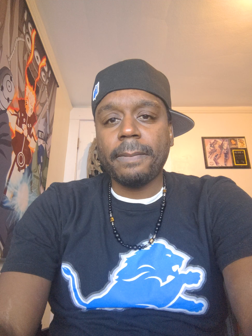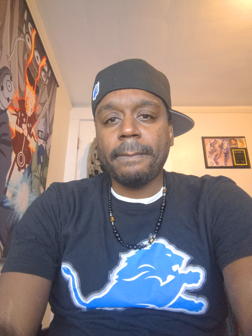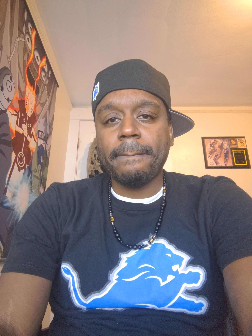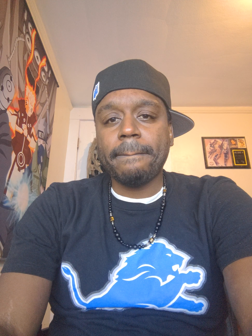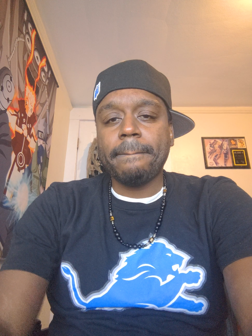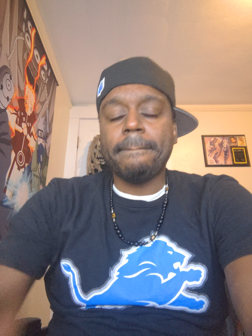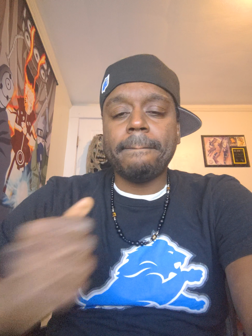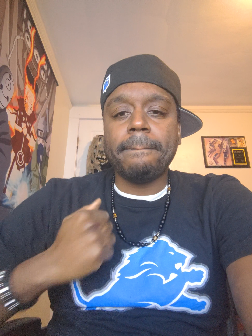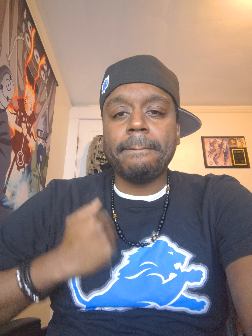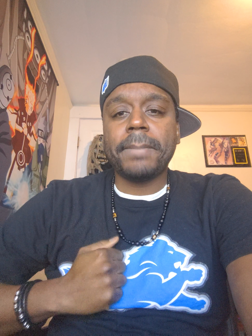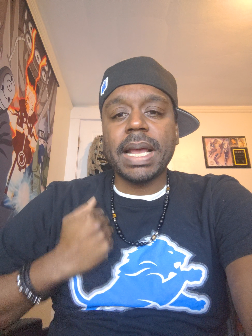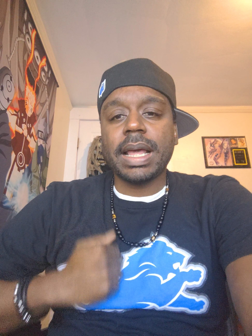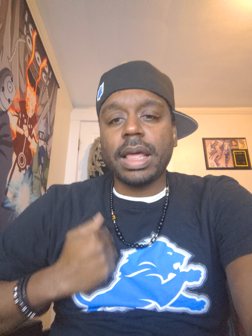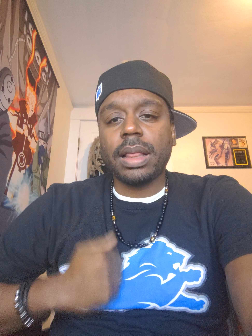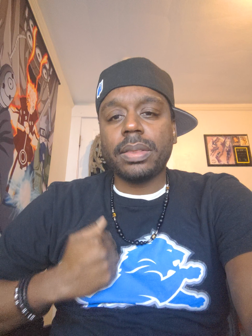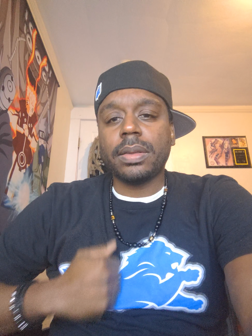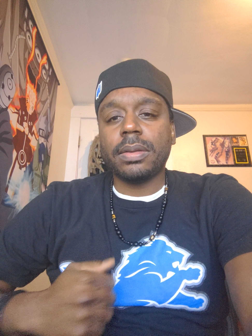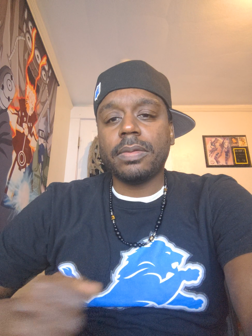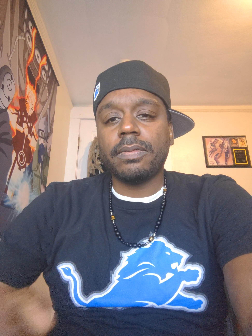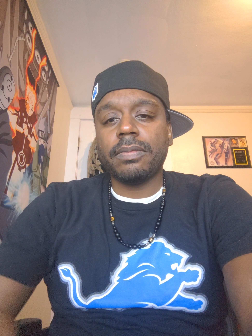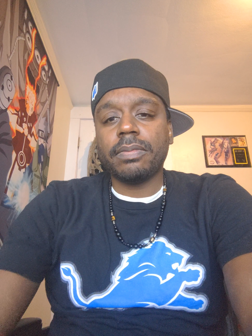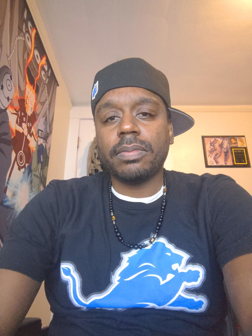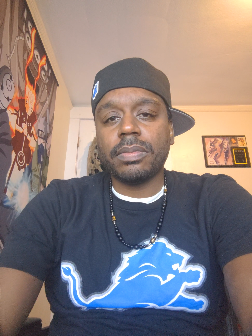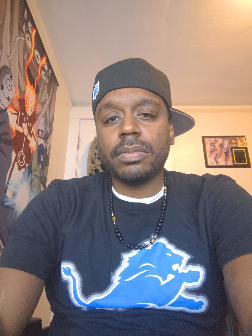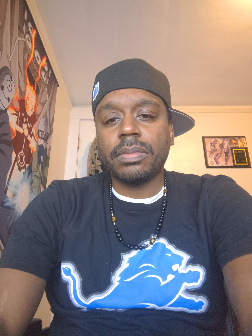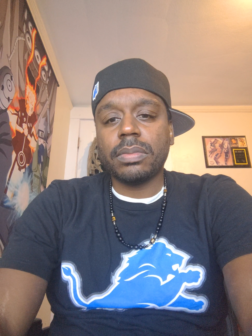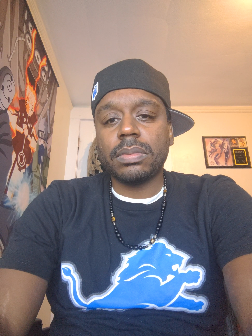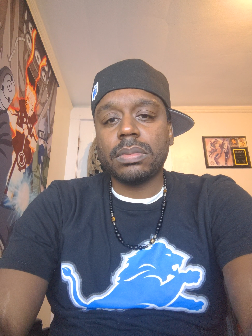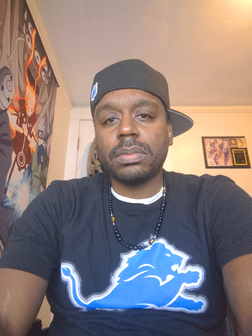bath